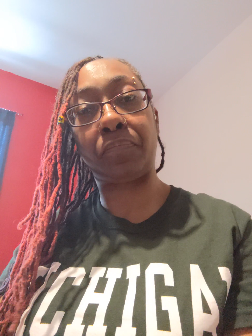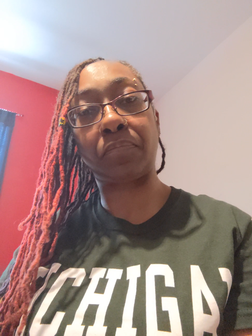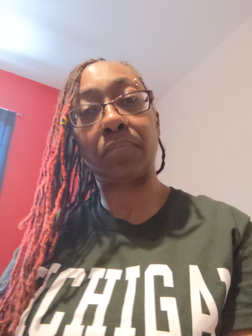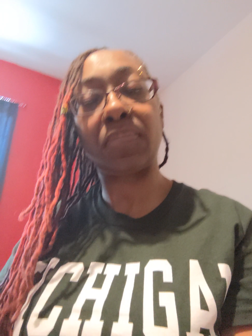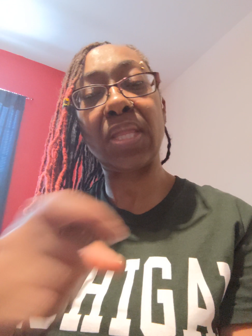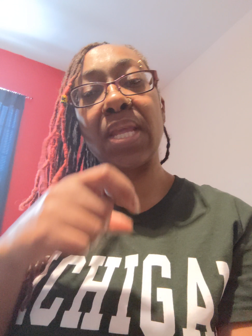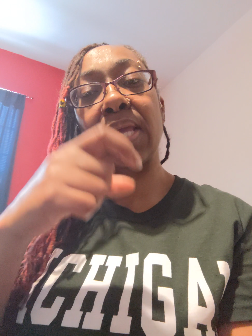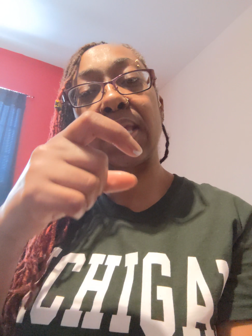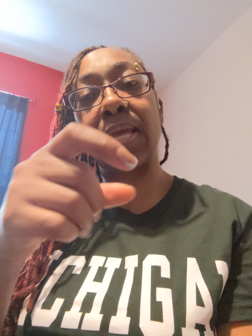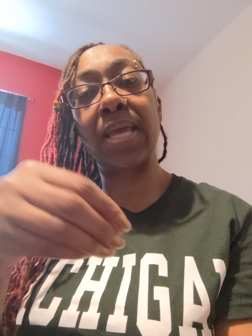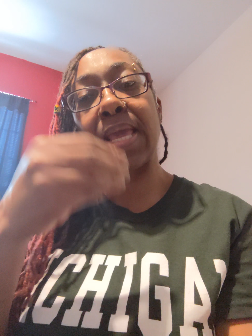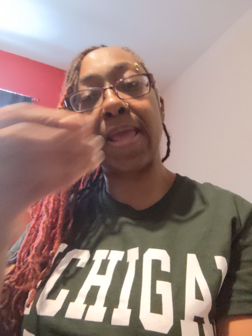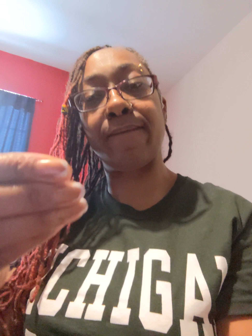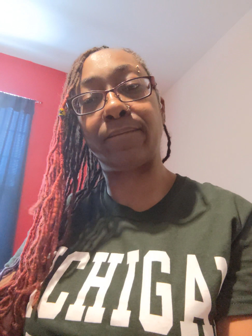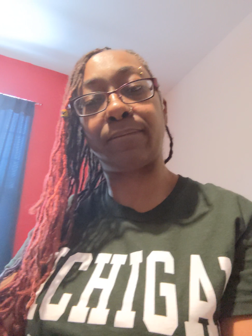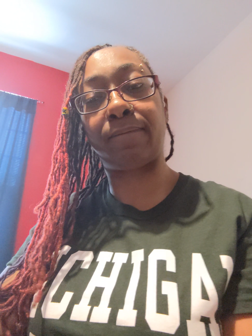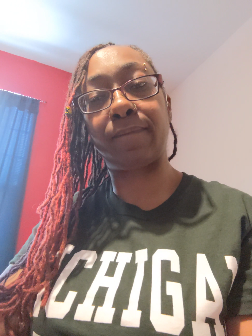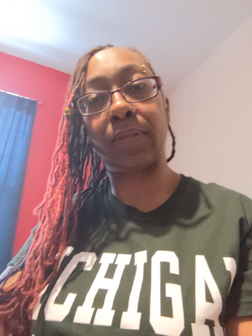give